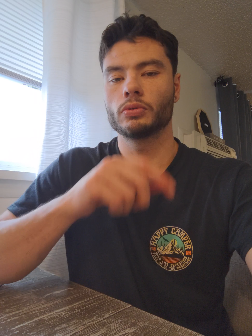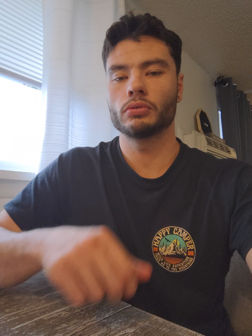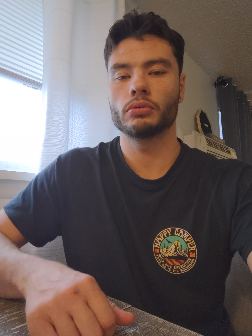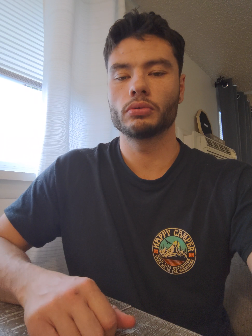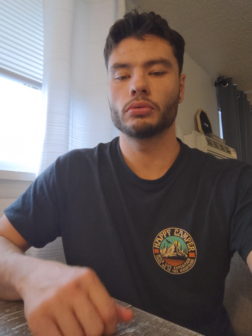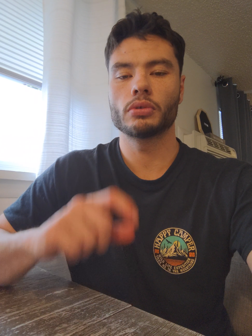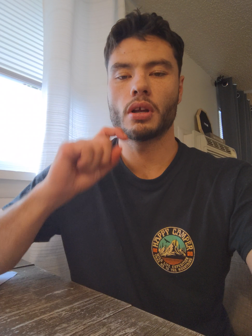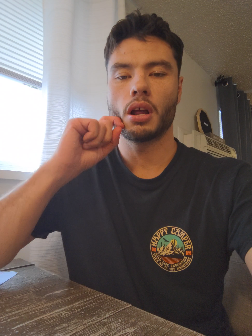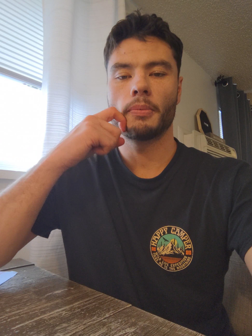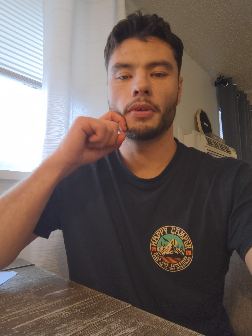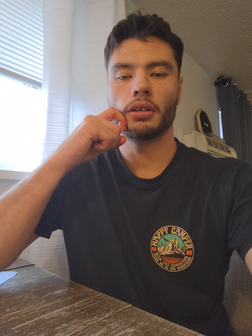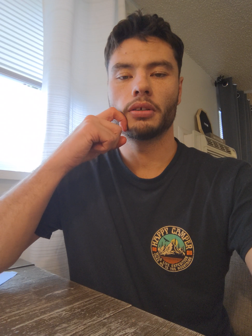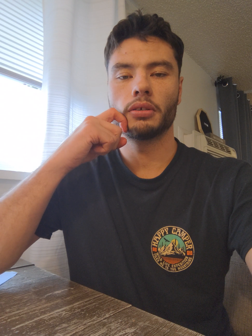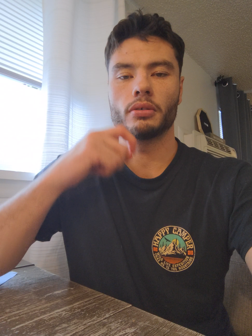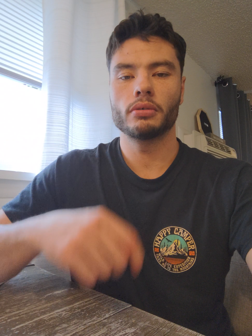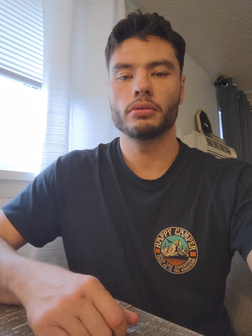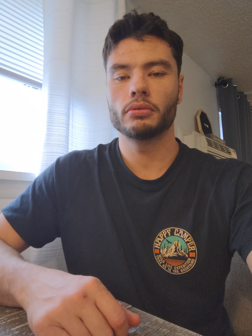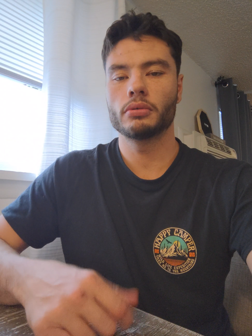apple